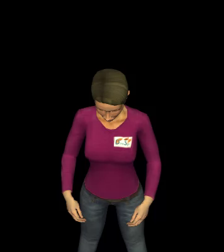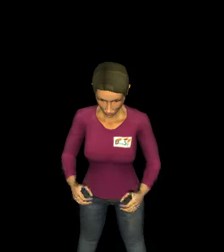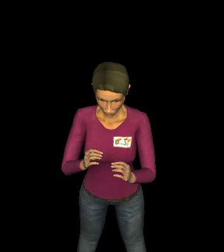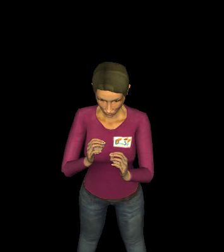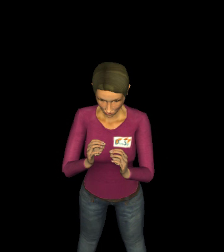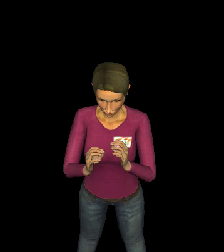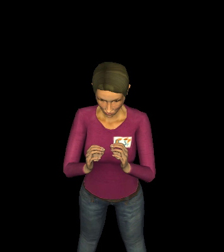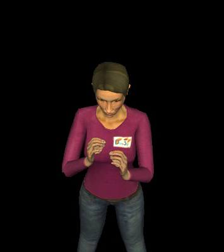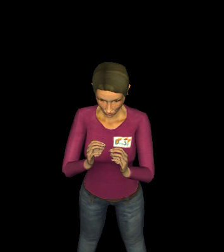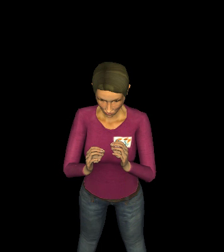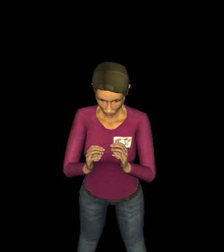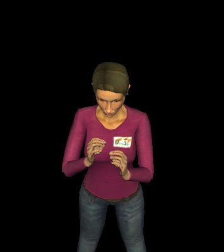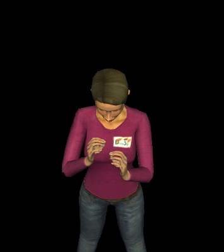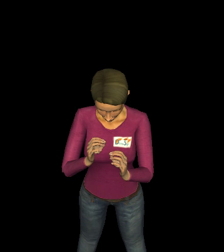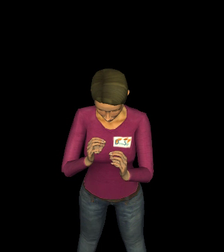فهم